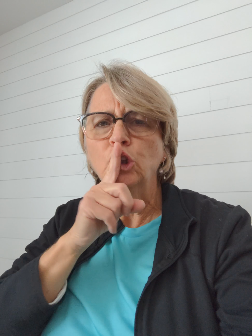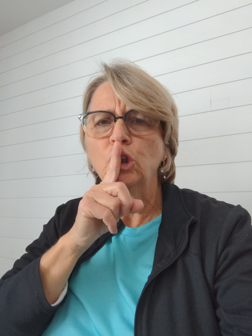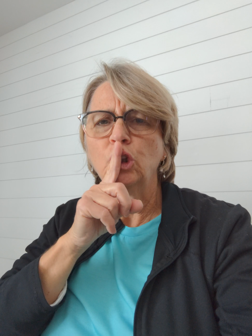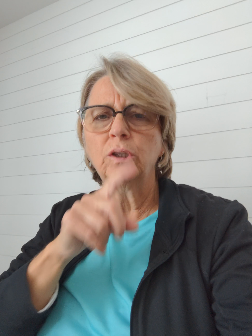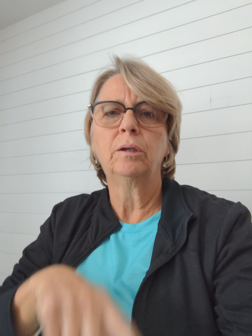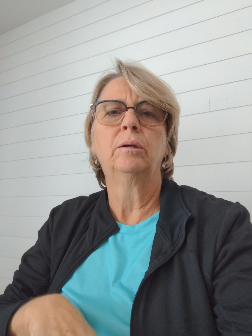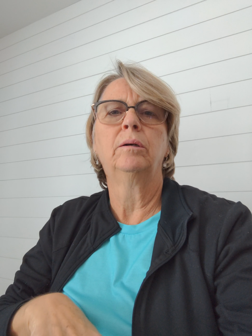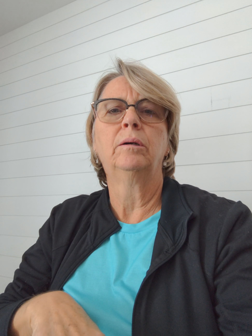shhh